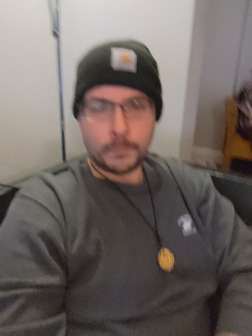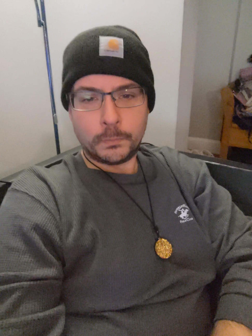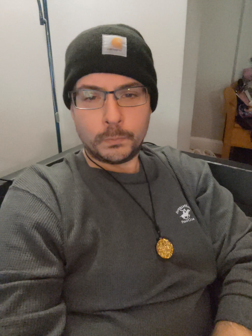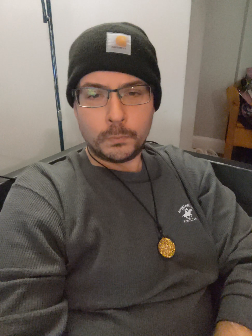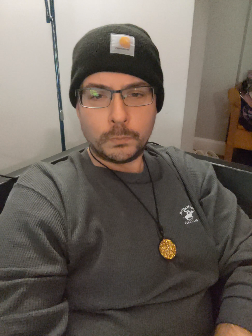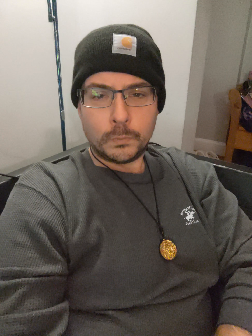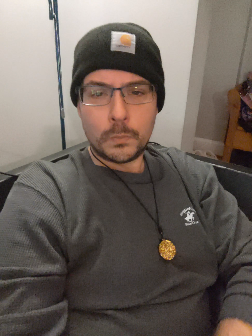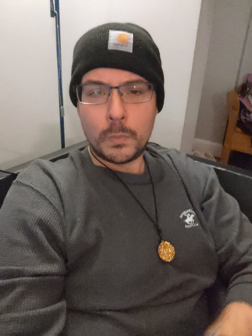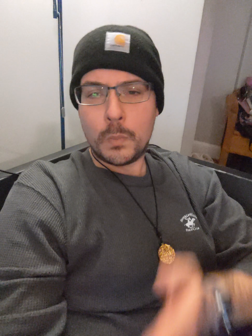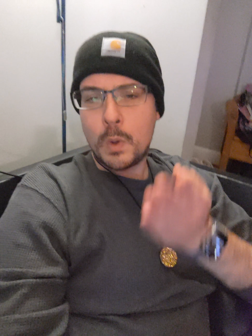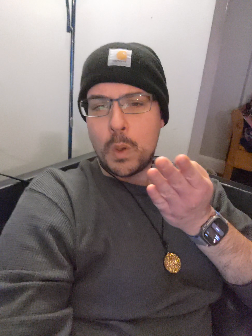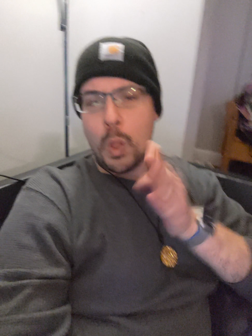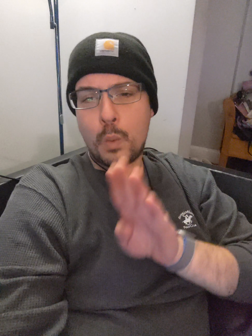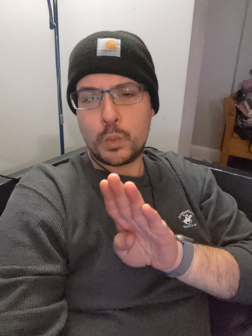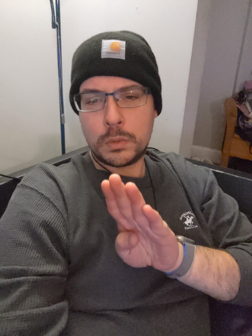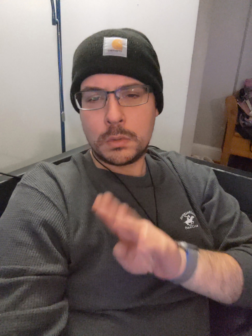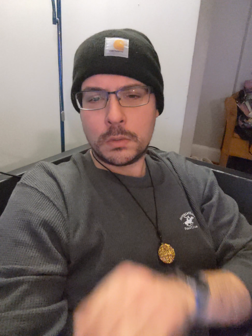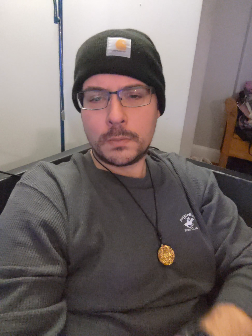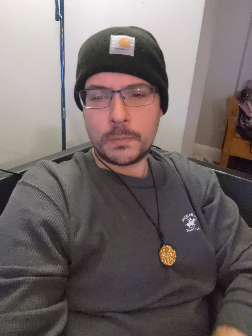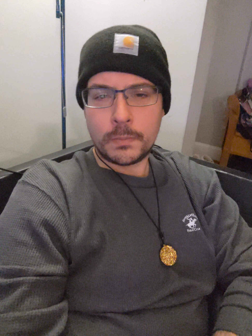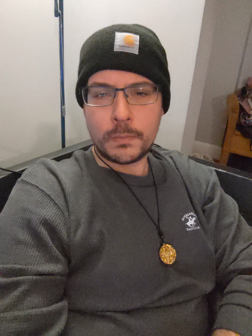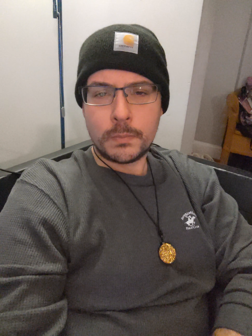close